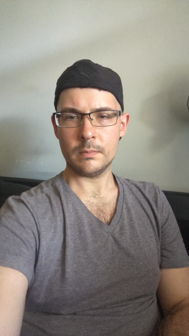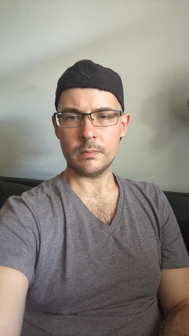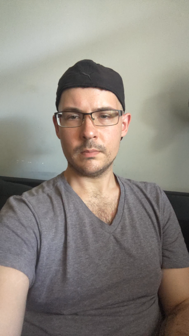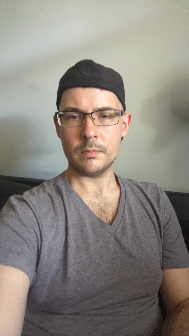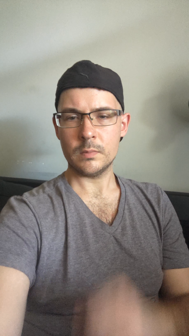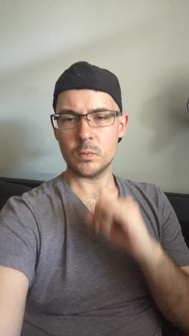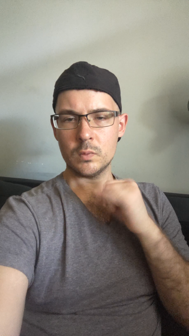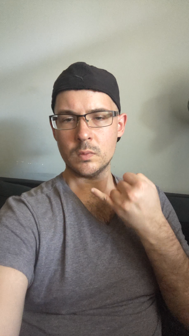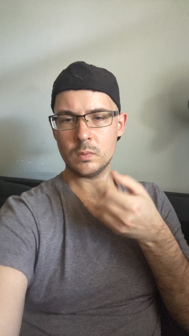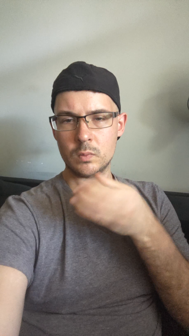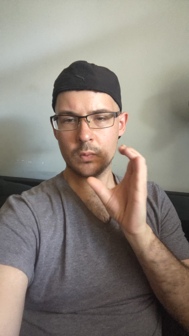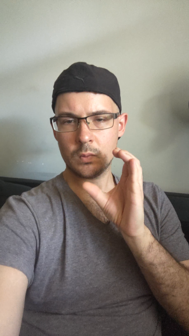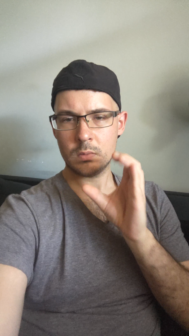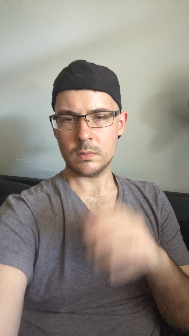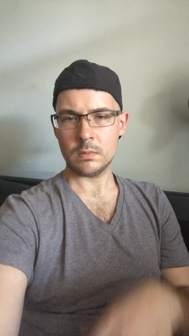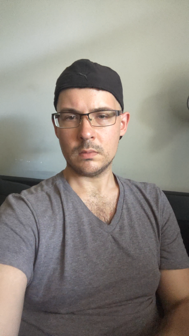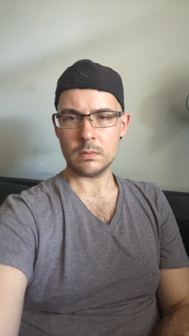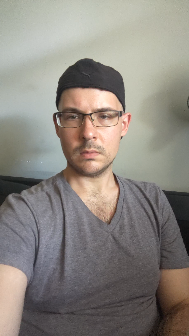juice